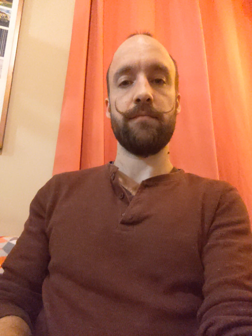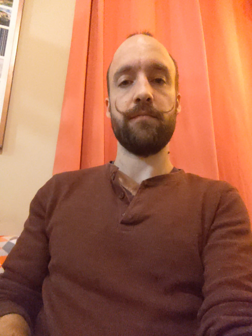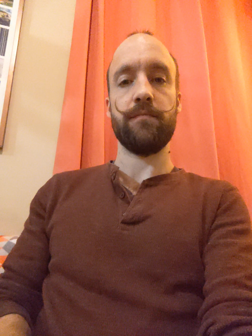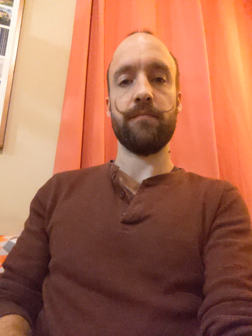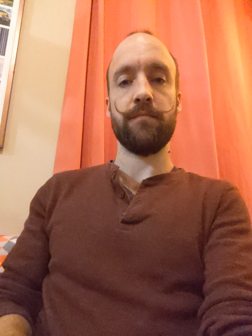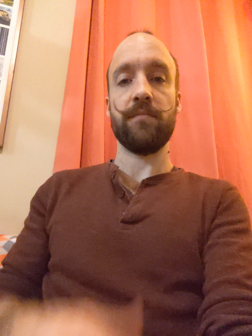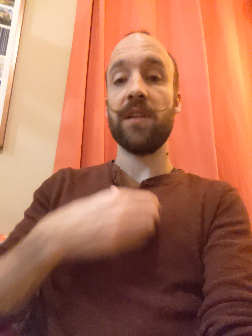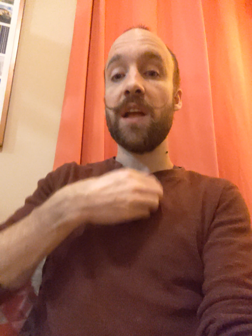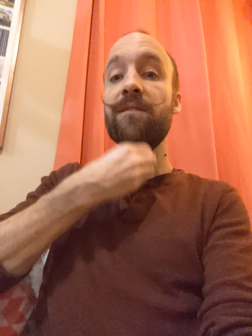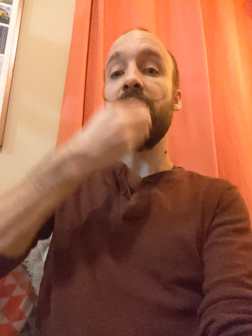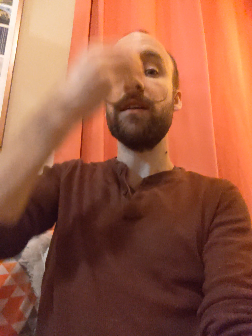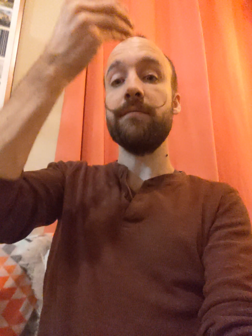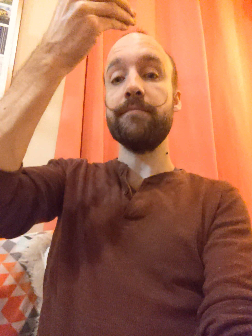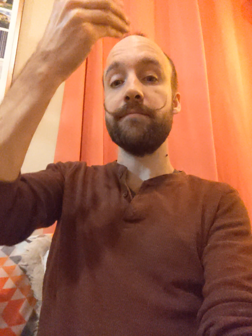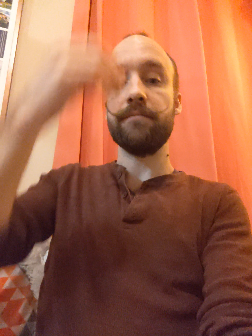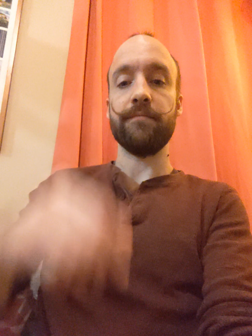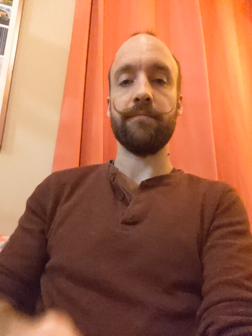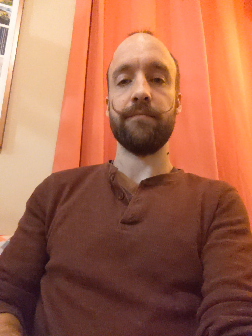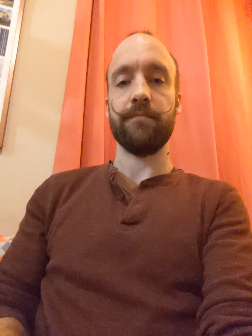giraffe